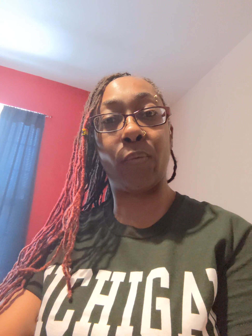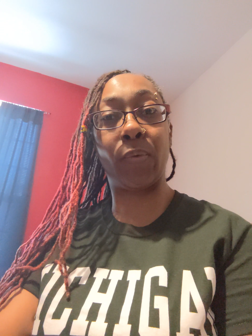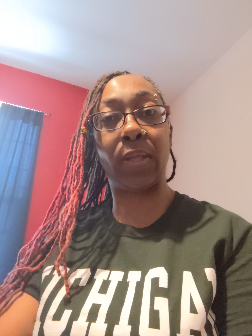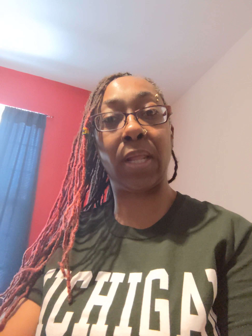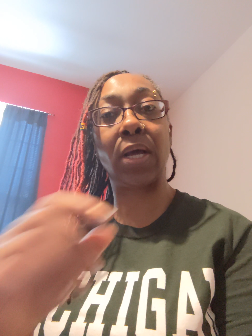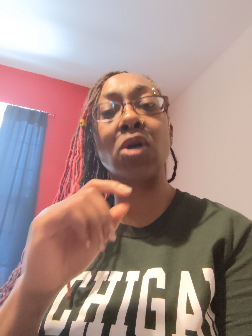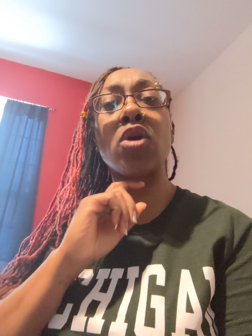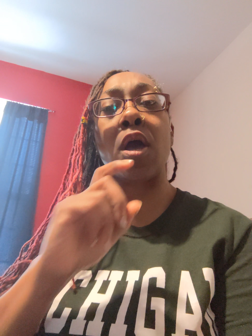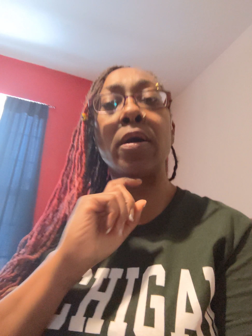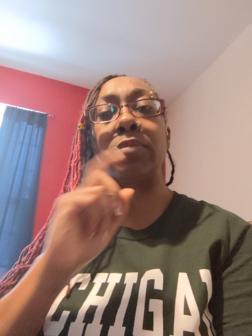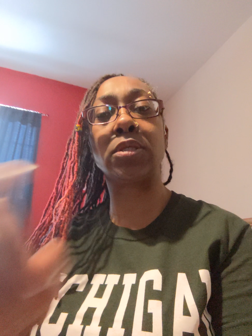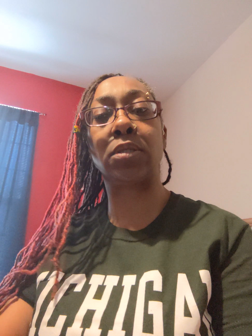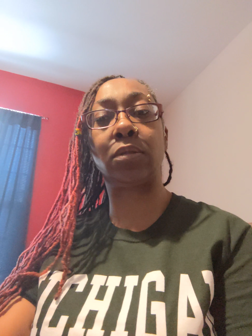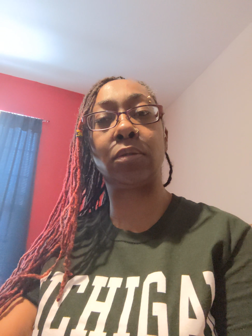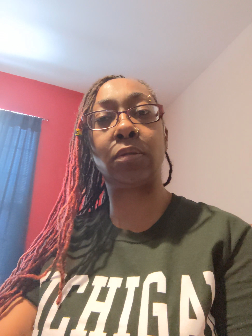garbage